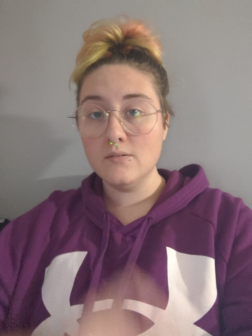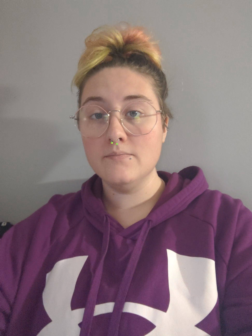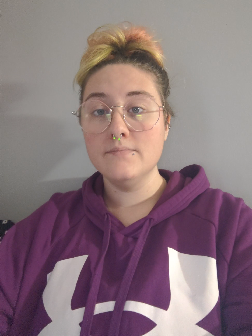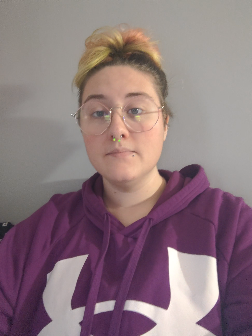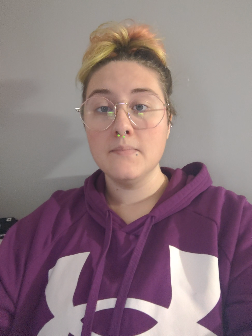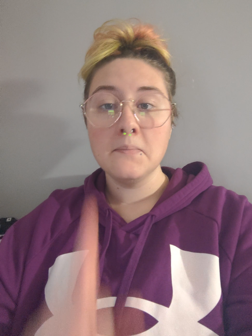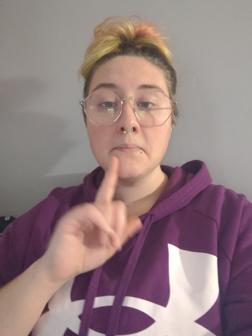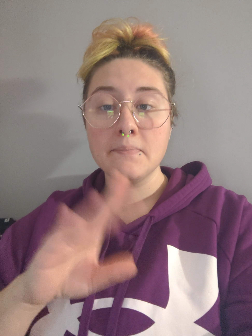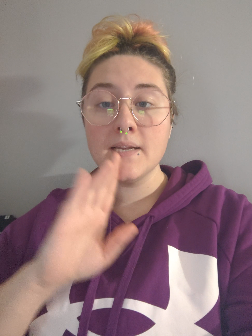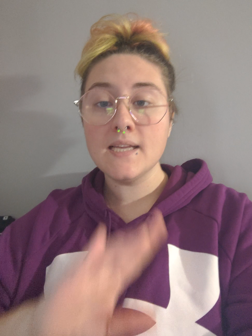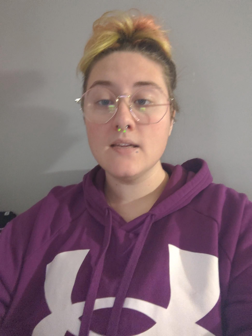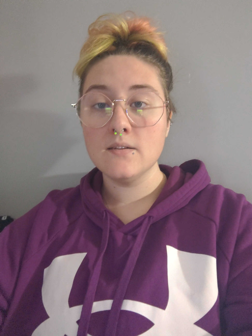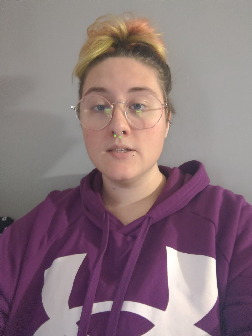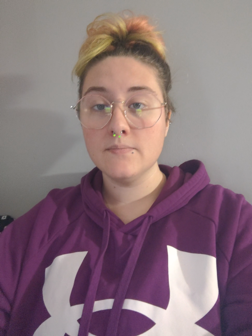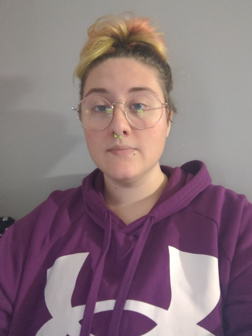bee